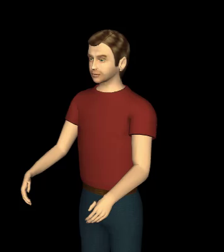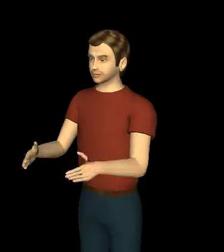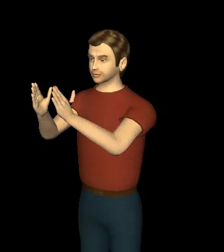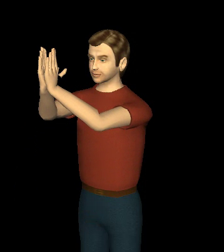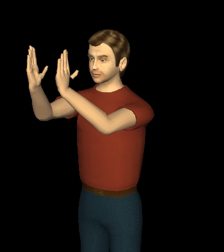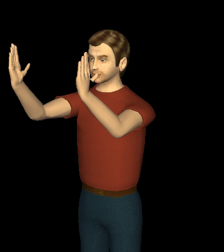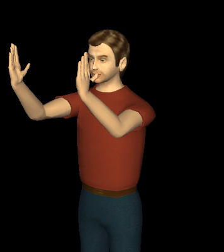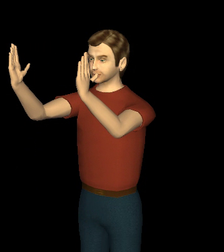مكتبة